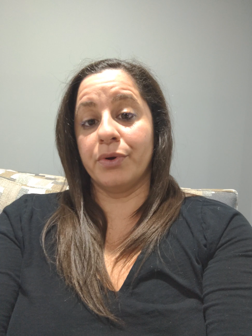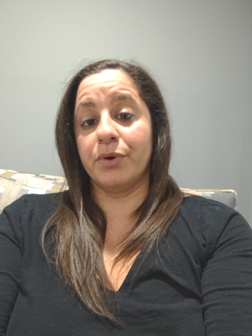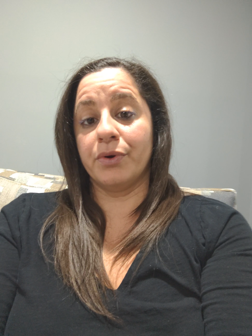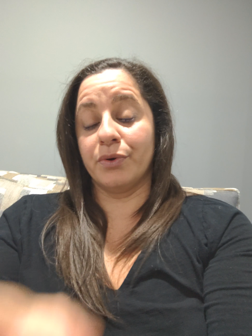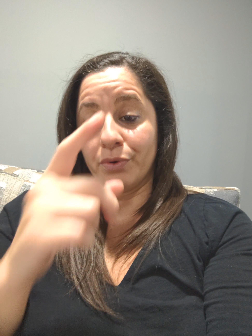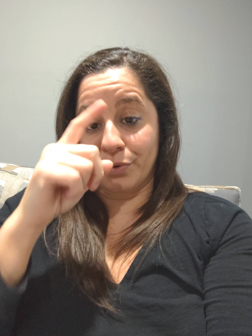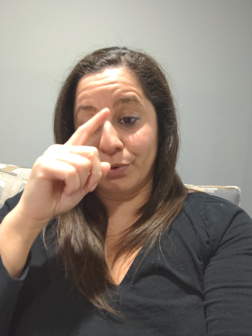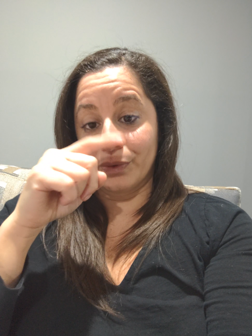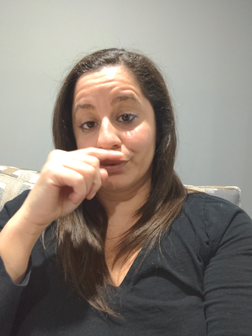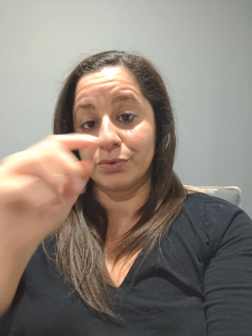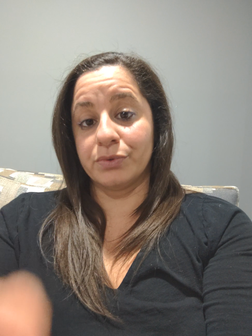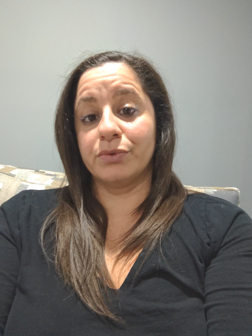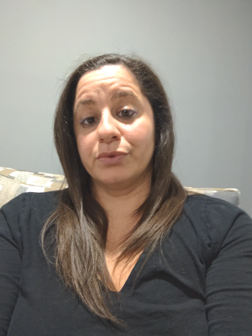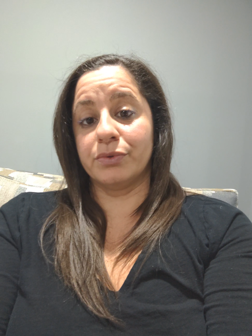noisy